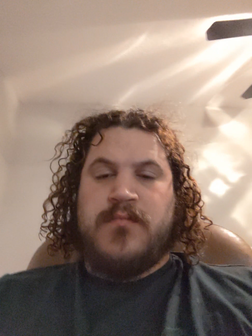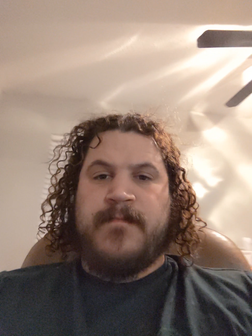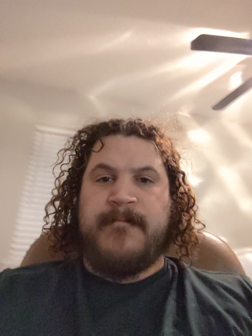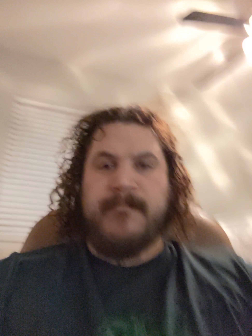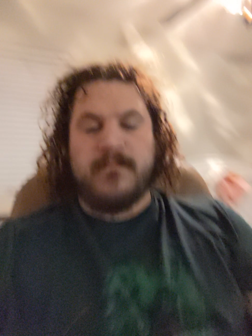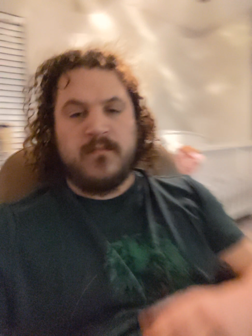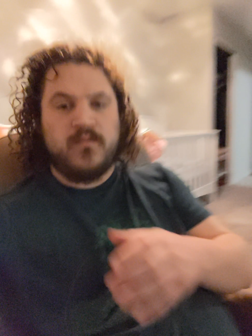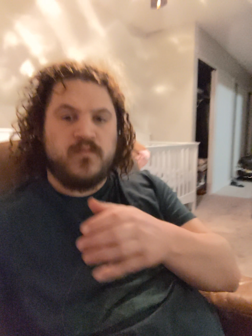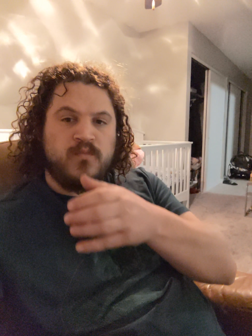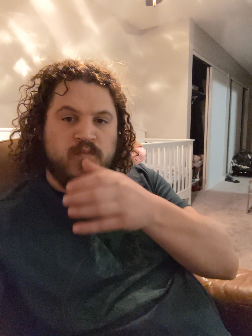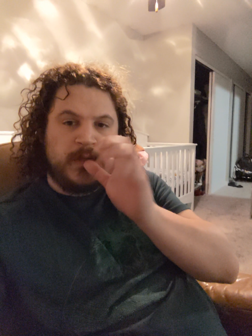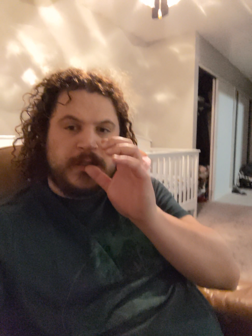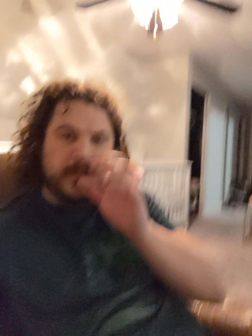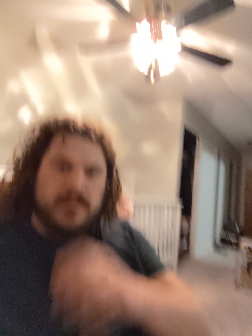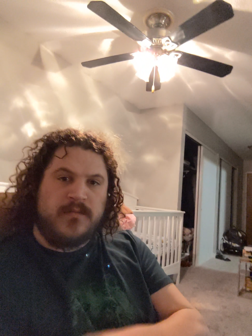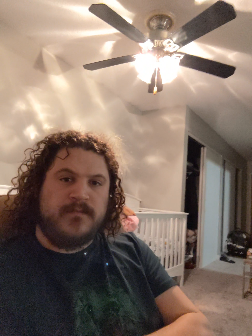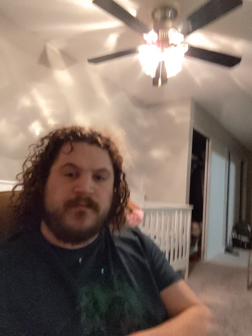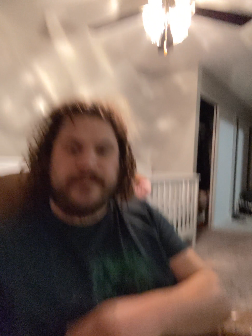drink